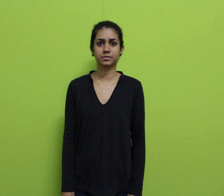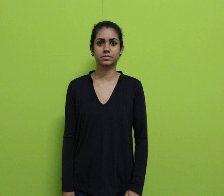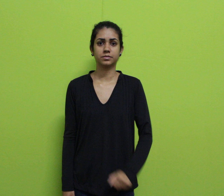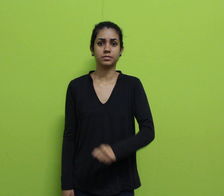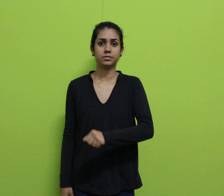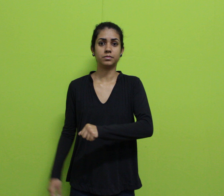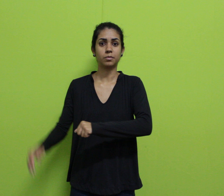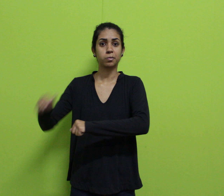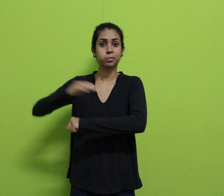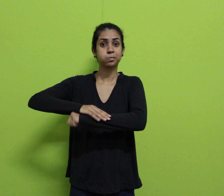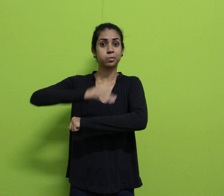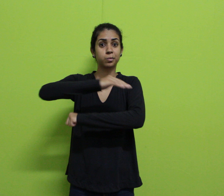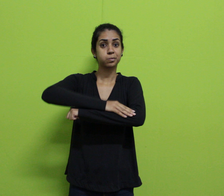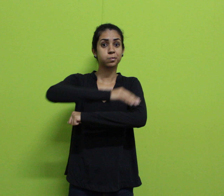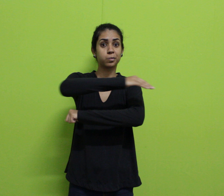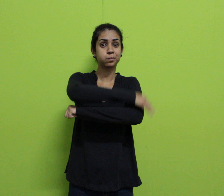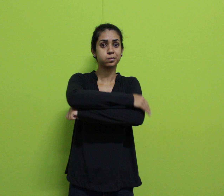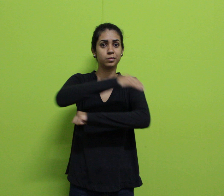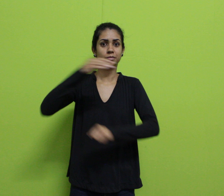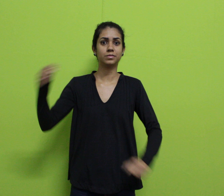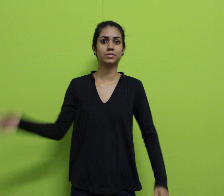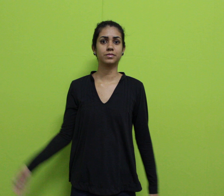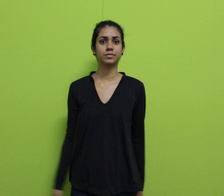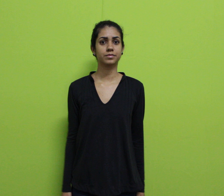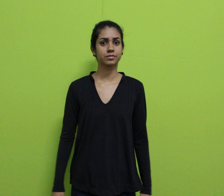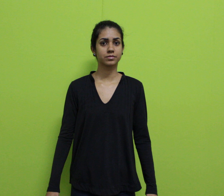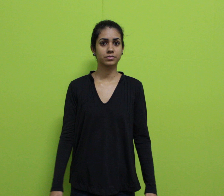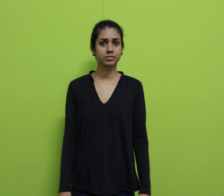sapo